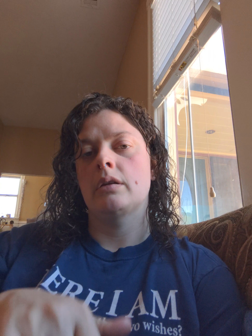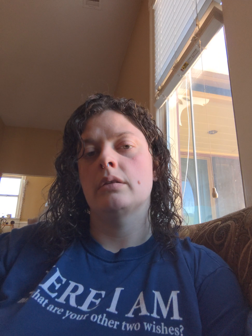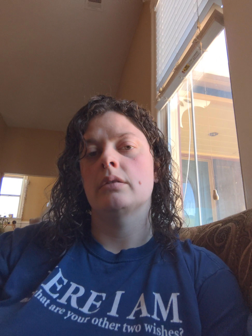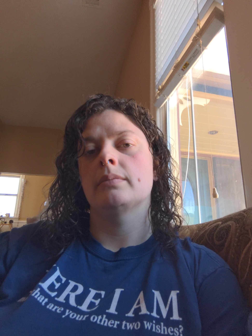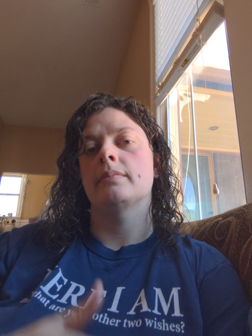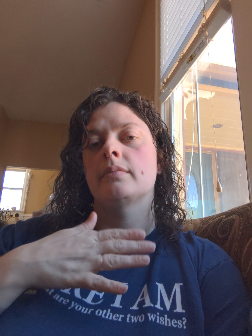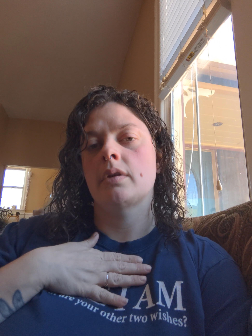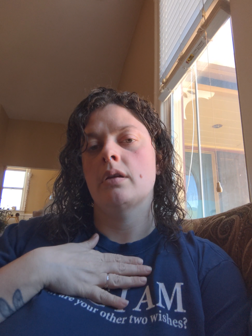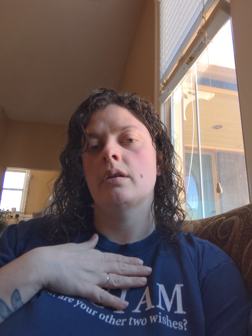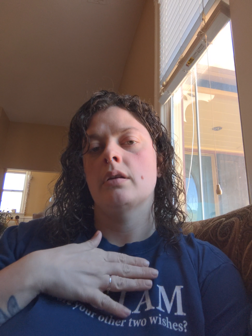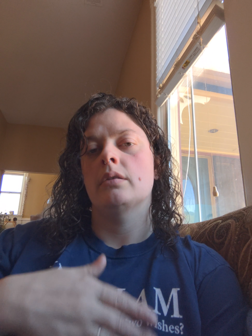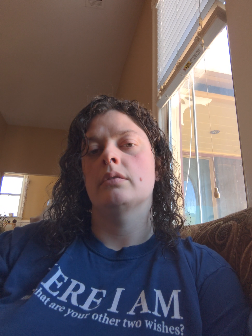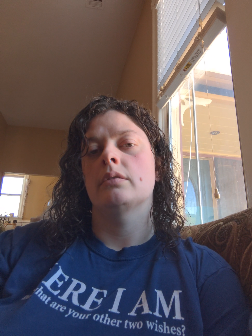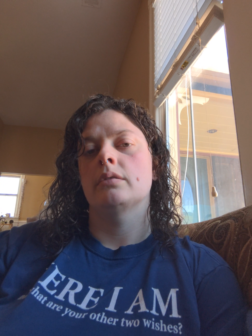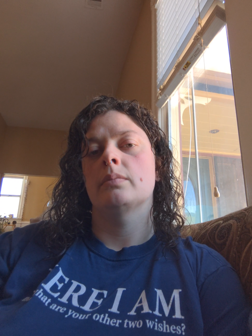my